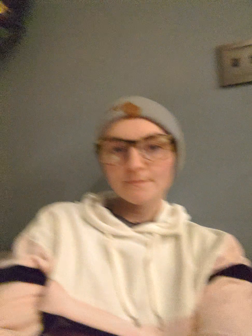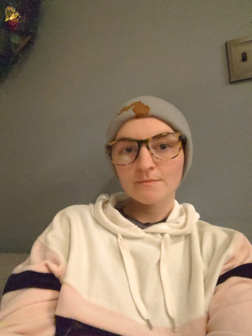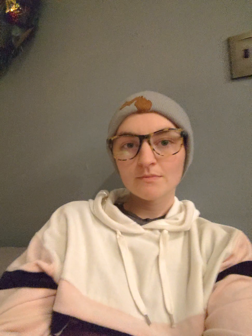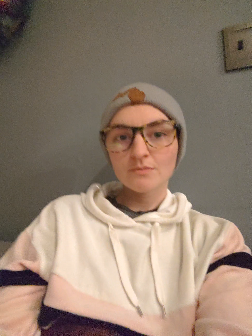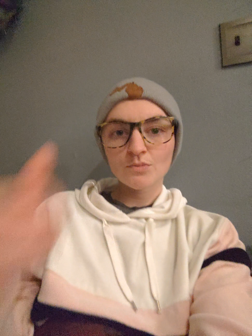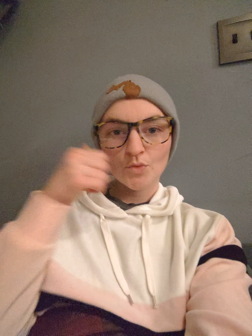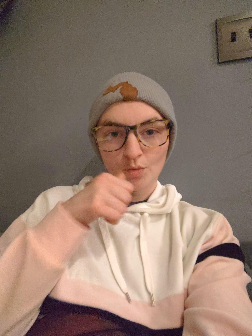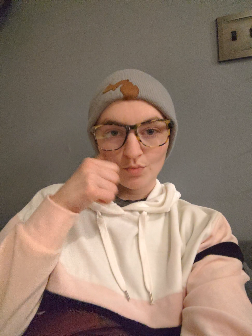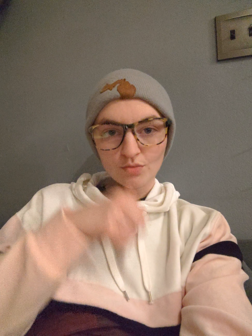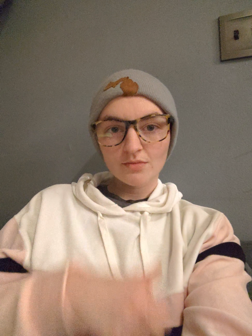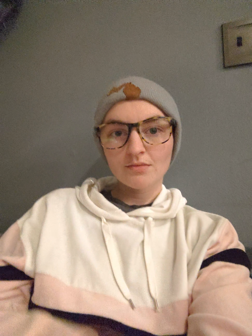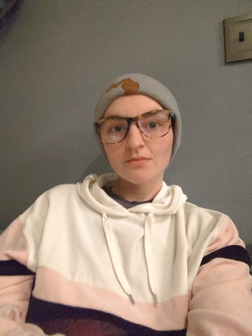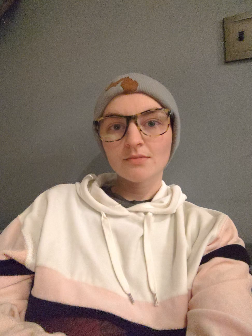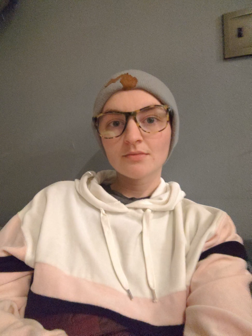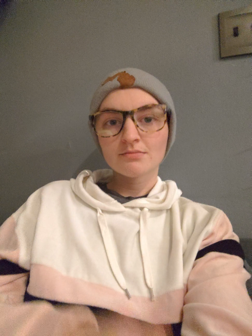girl